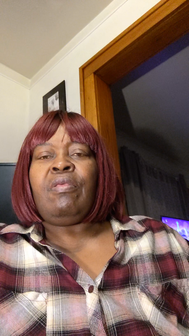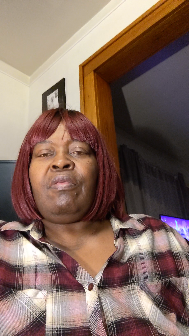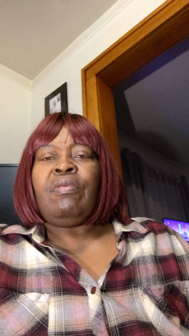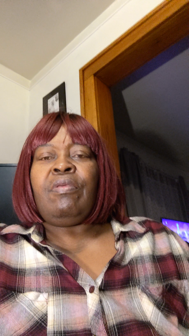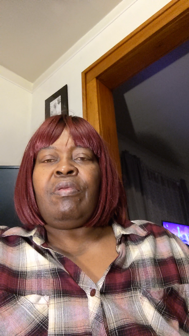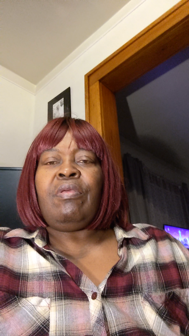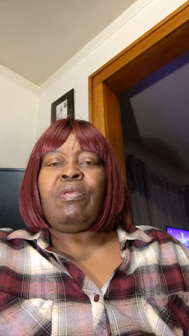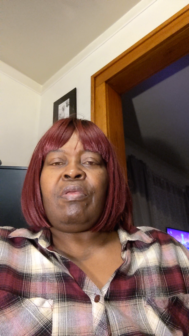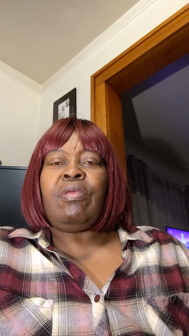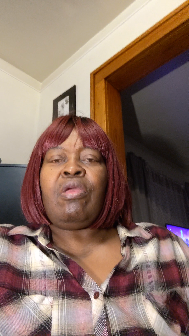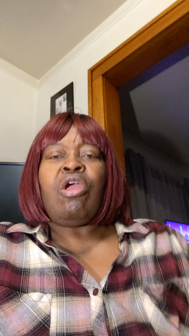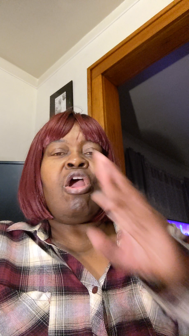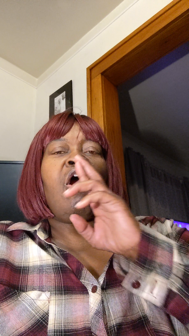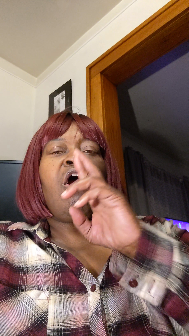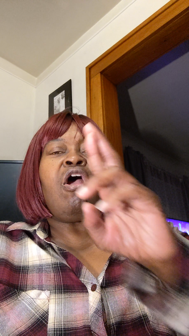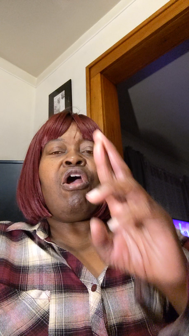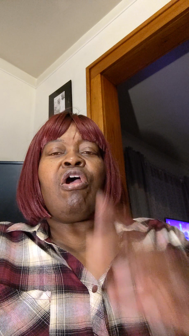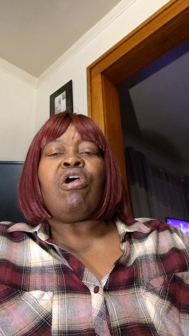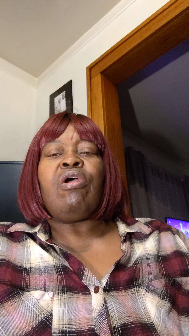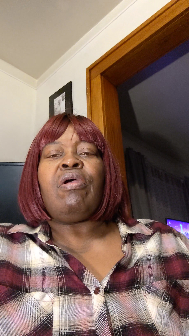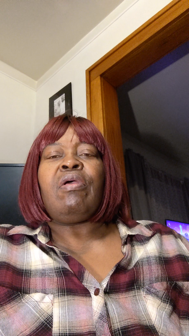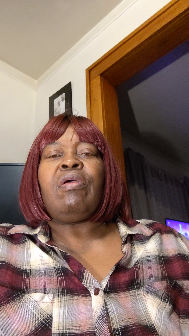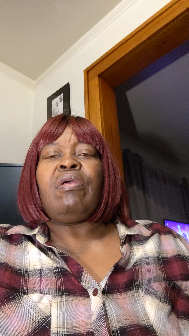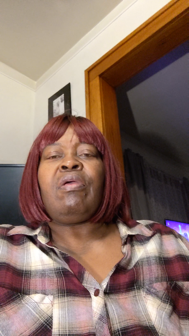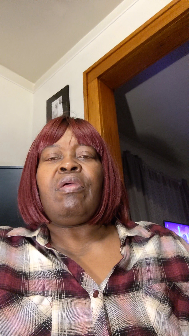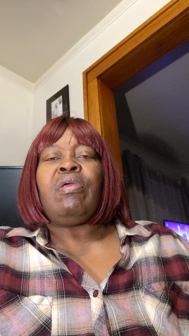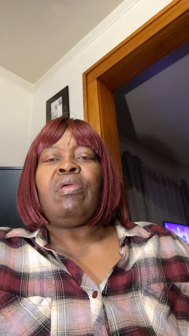are